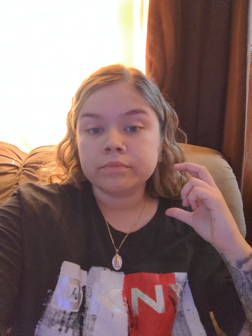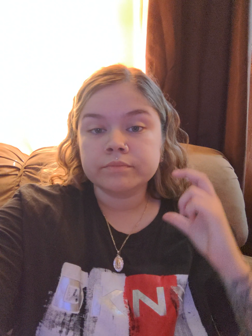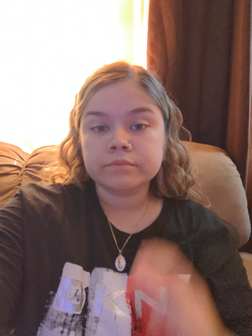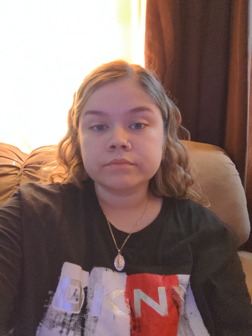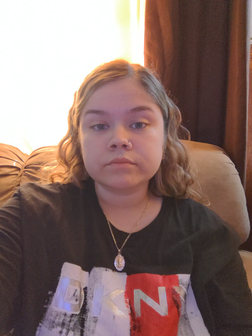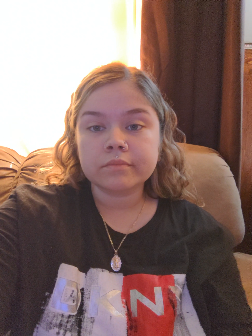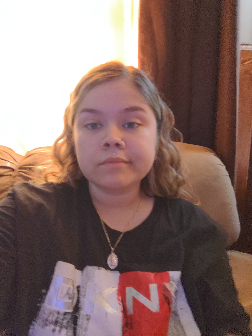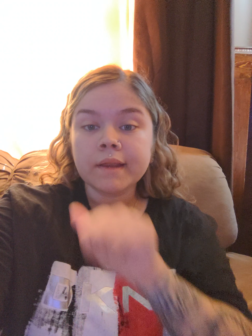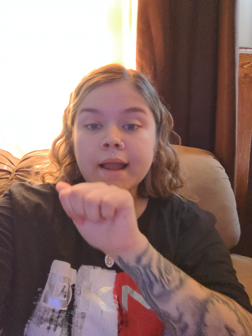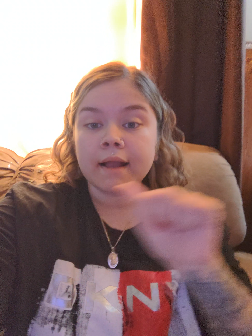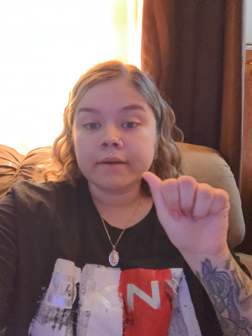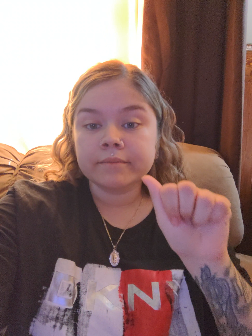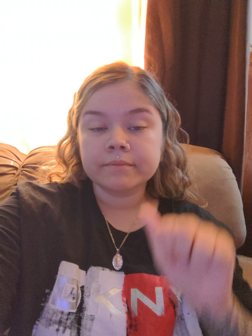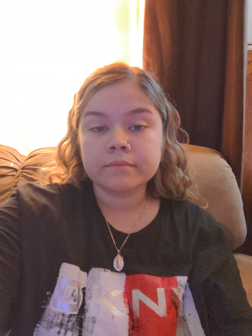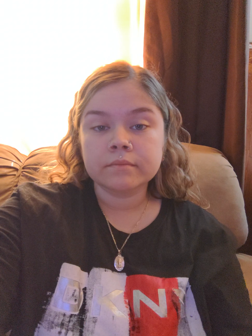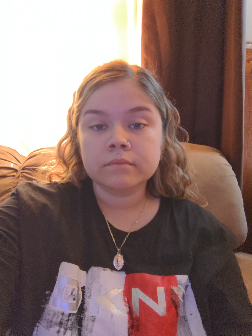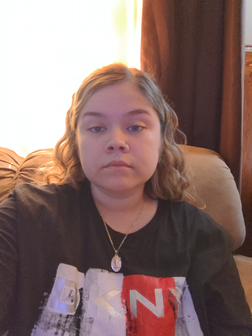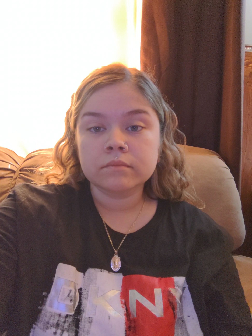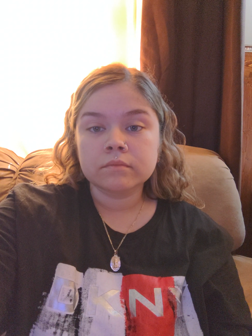a